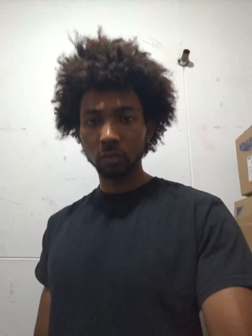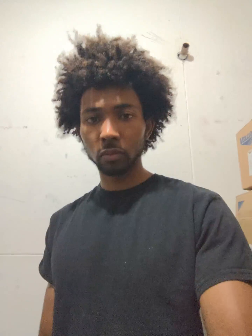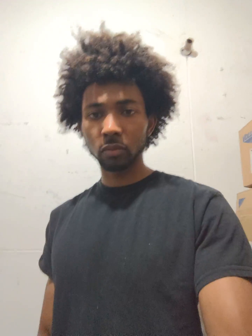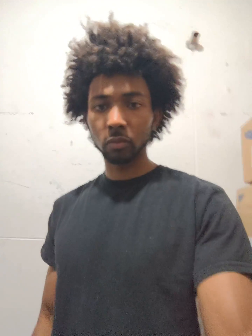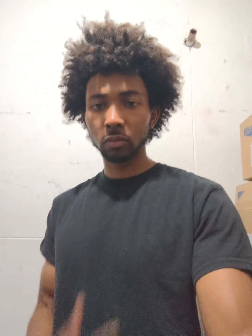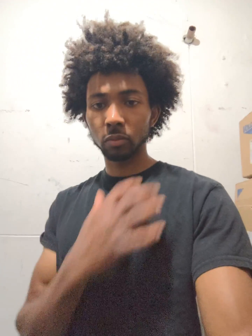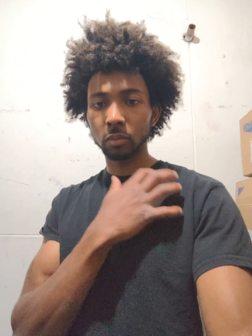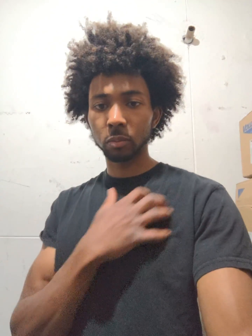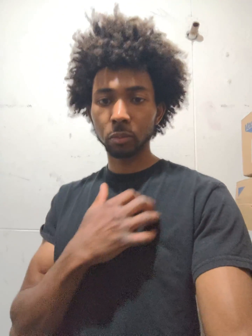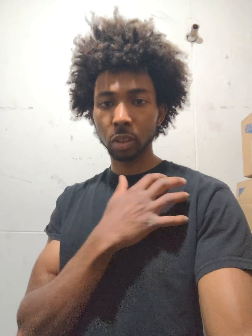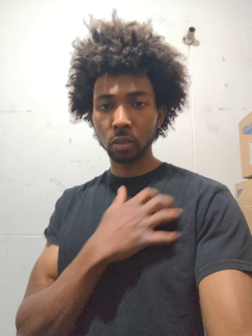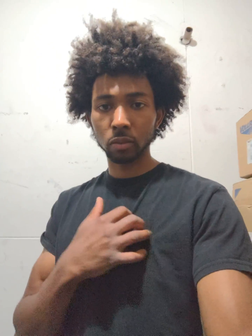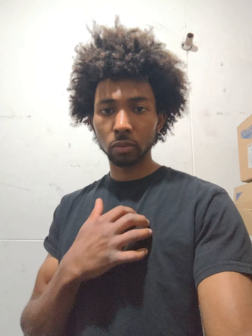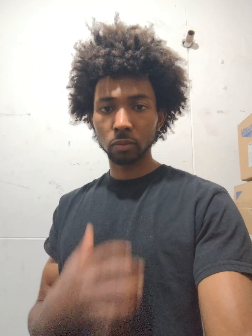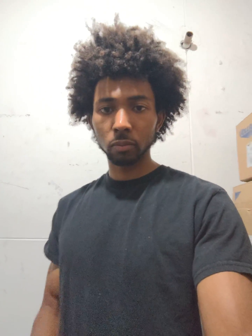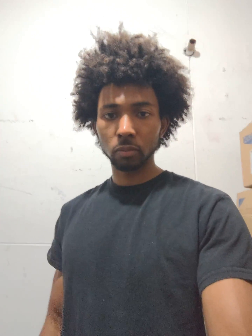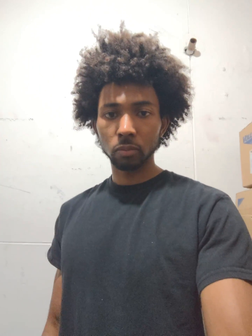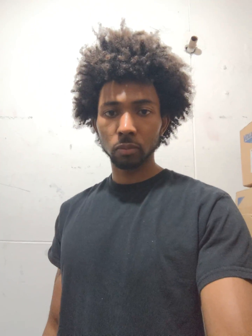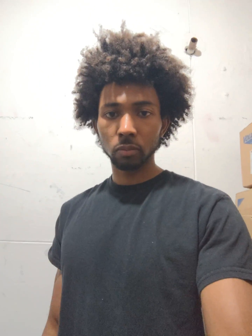bear